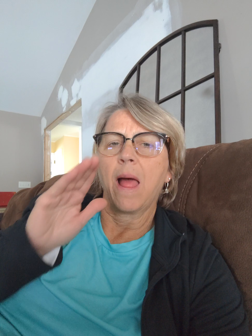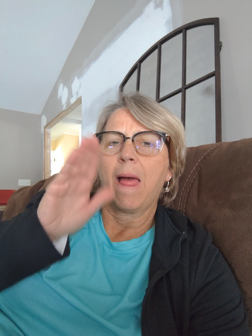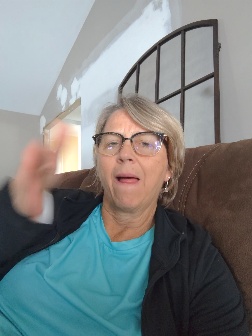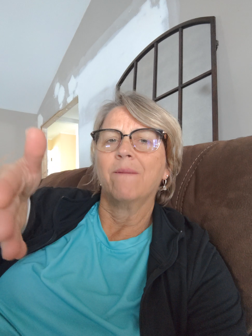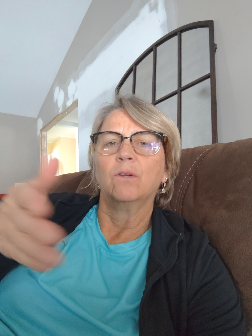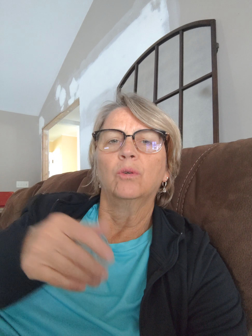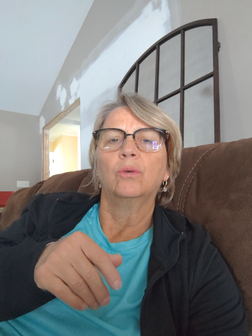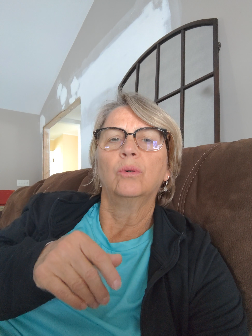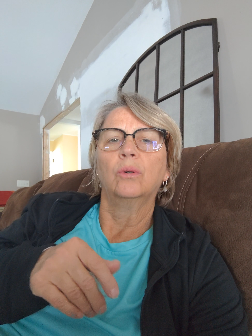after